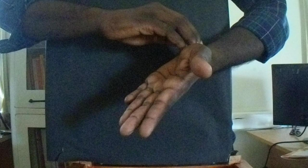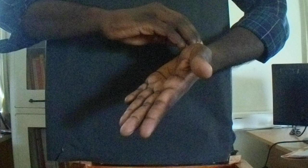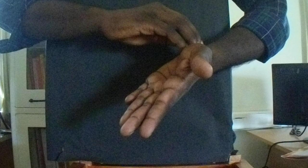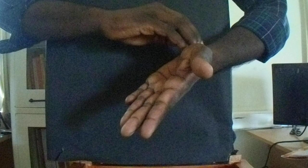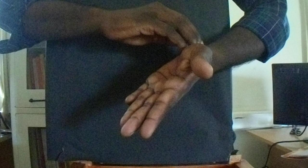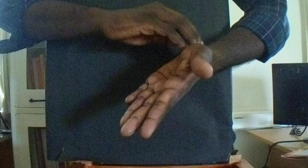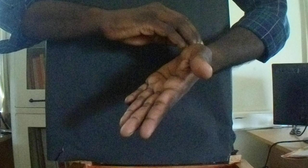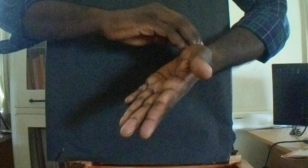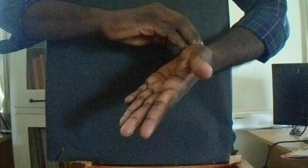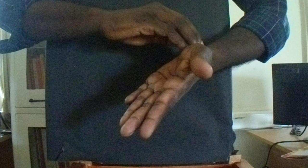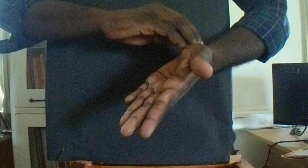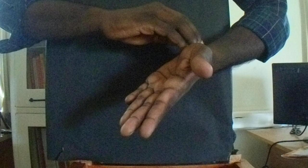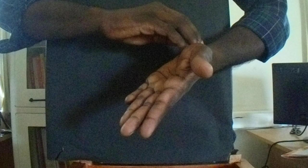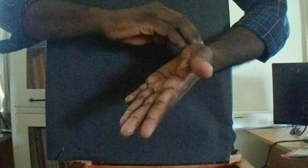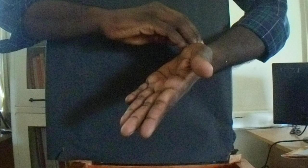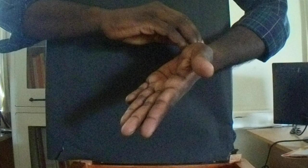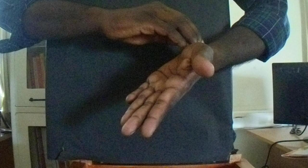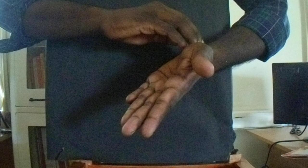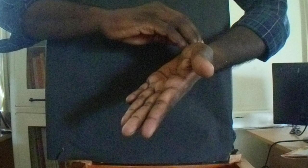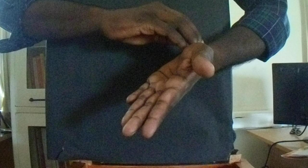doctor